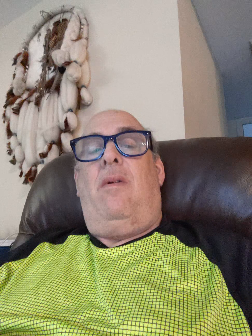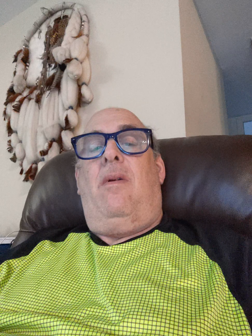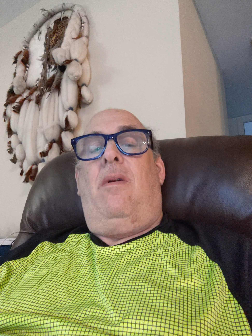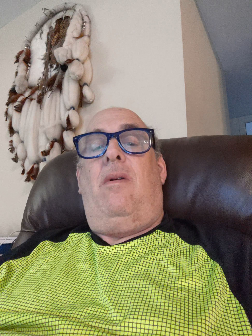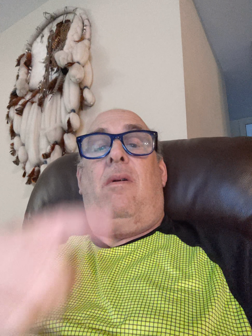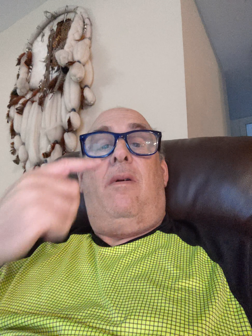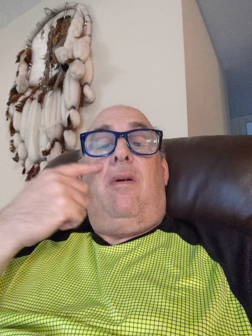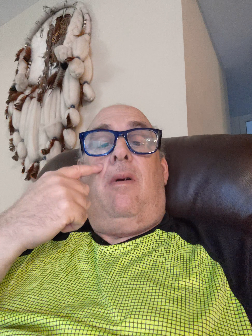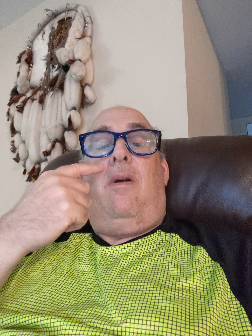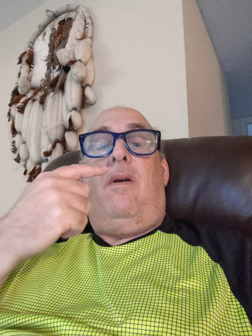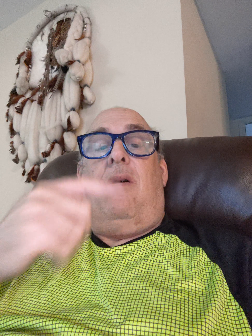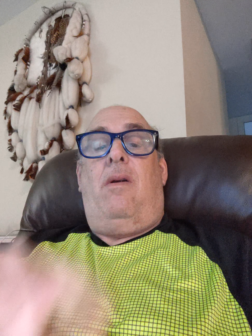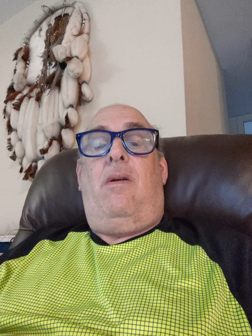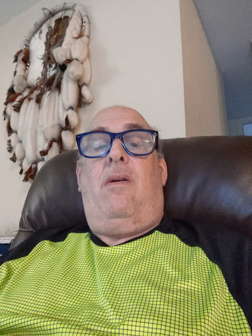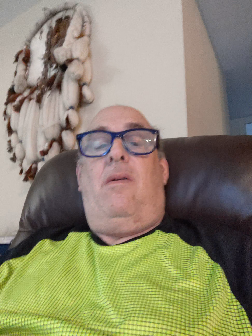eye